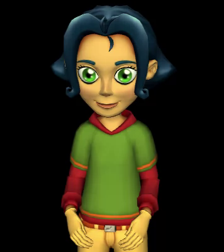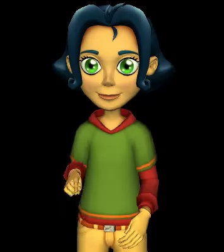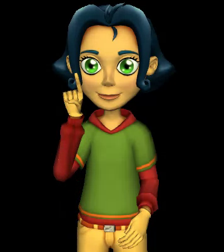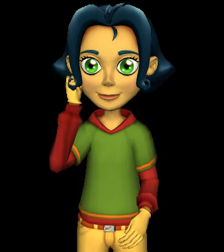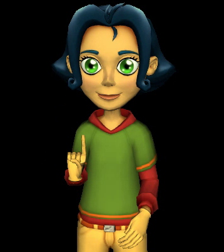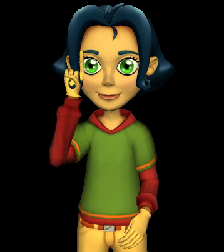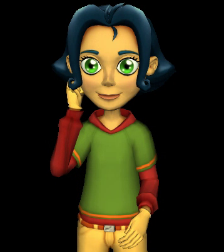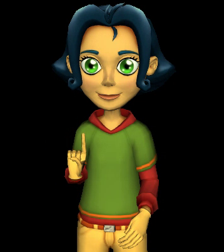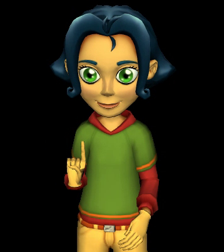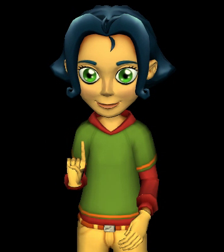بنت